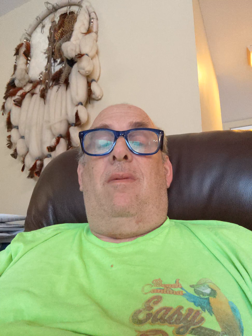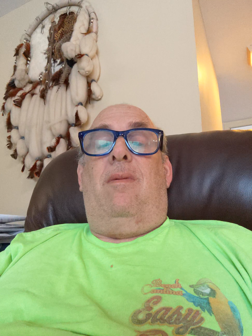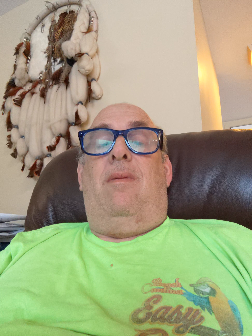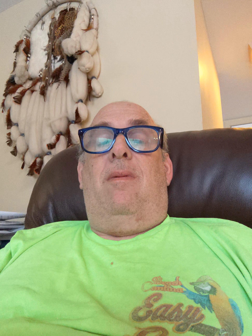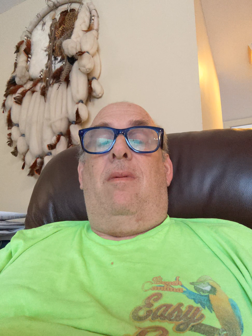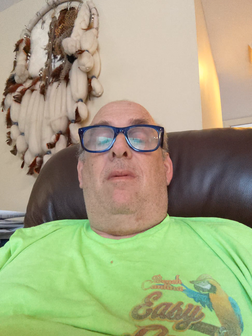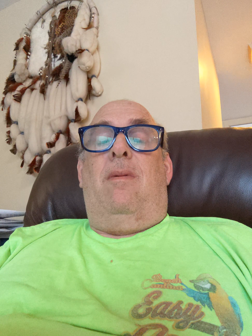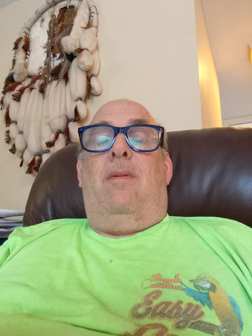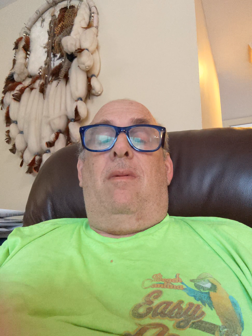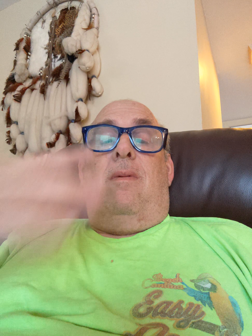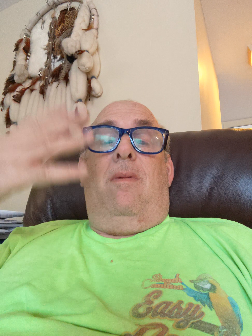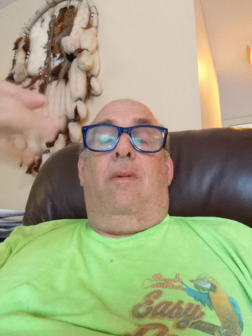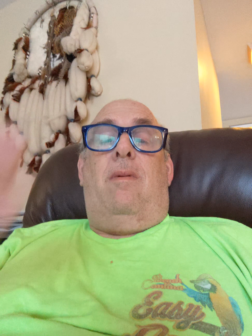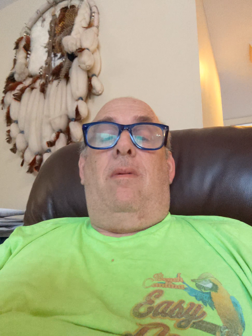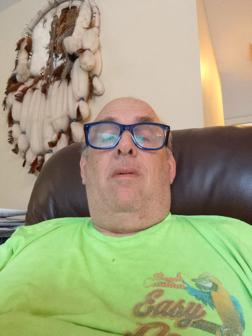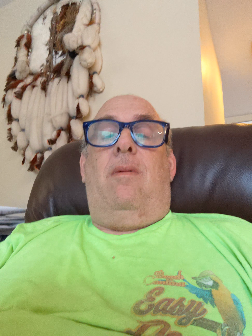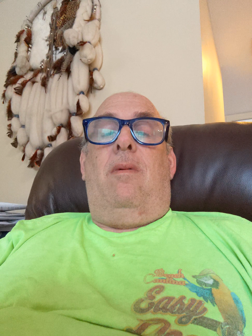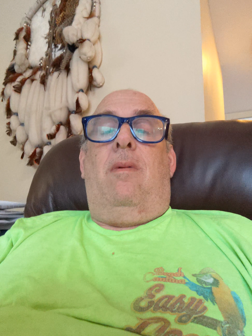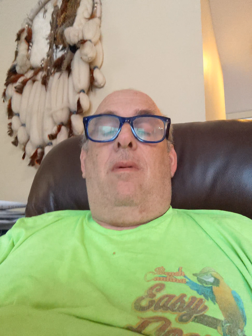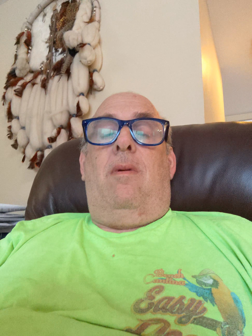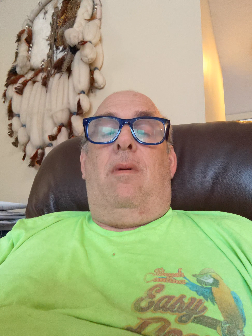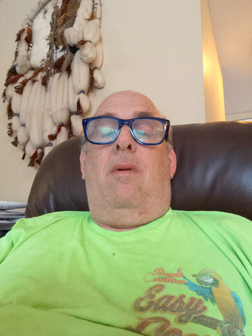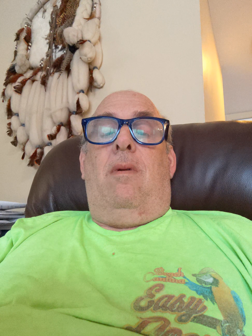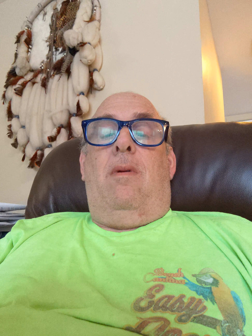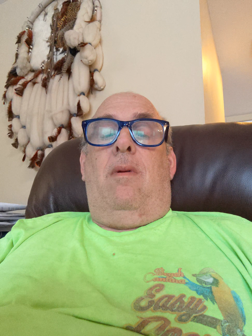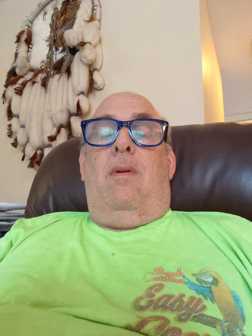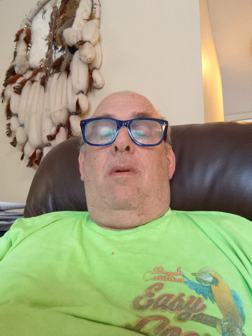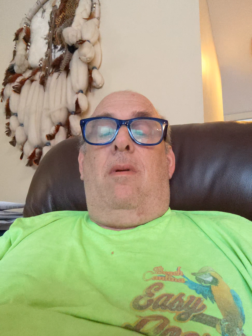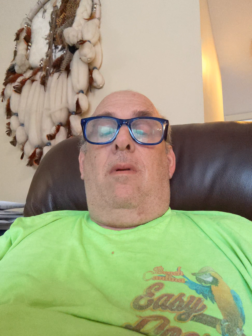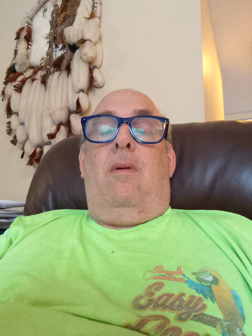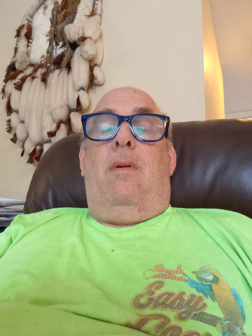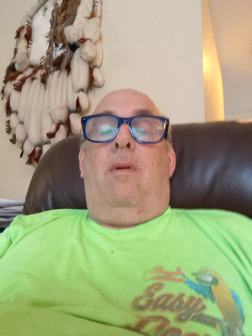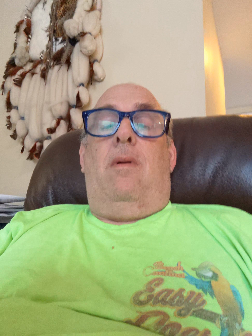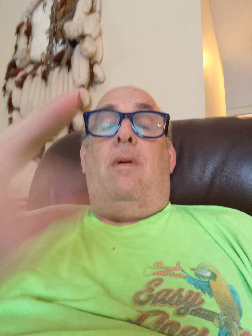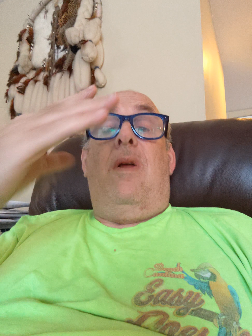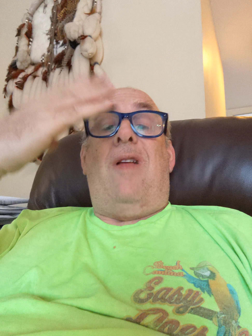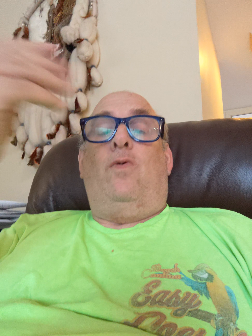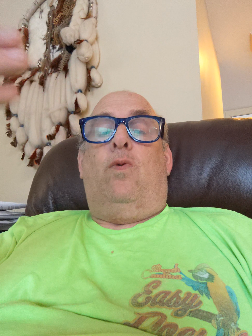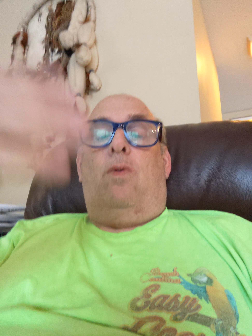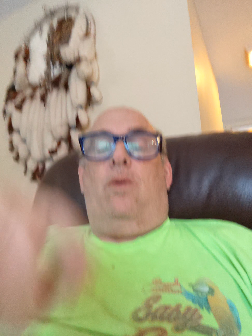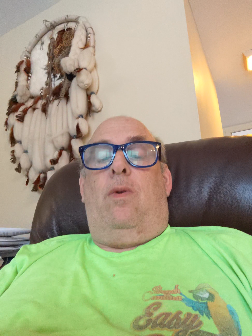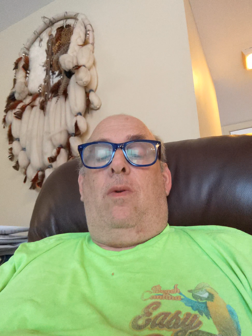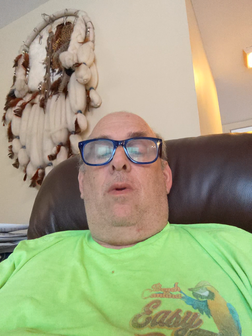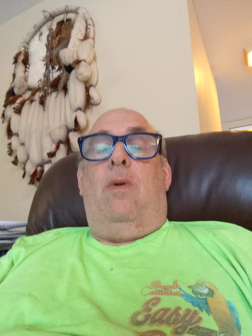outside